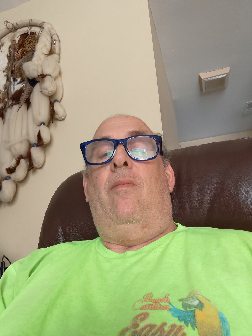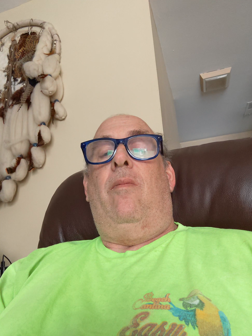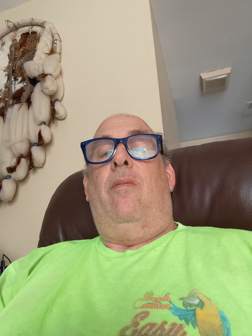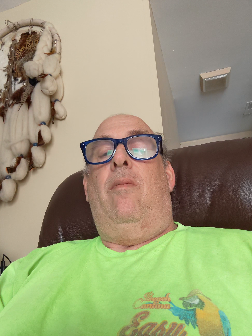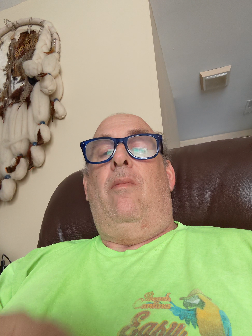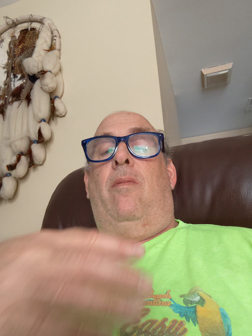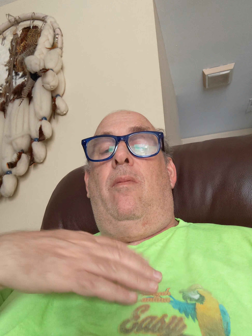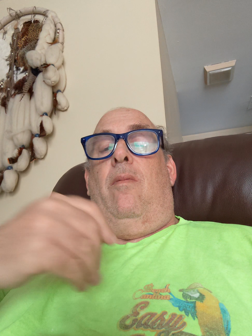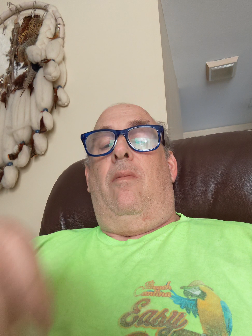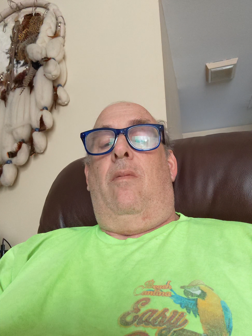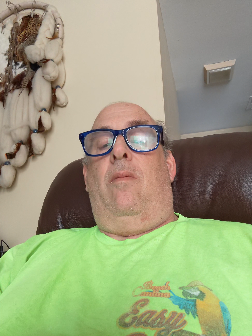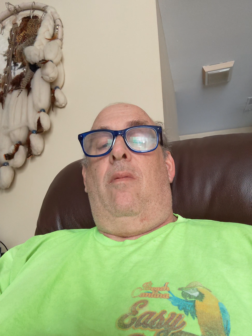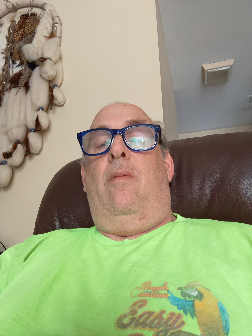white